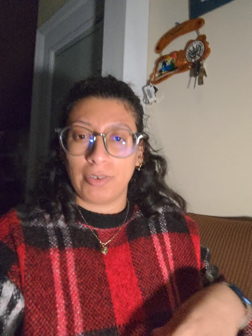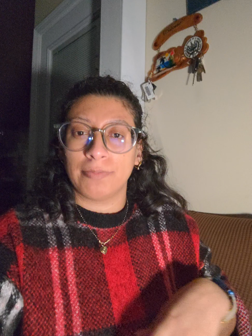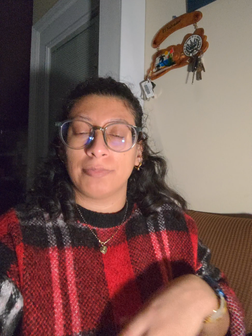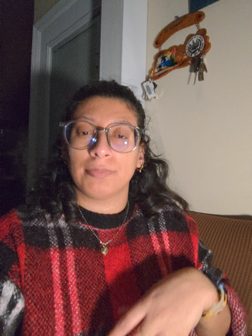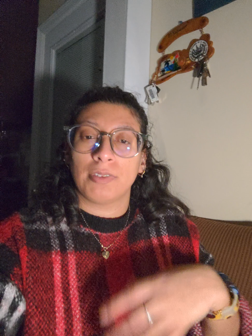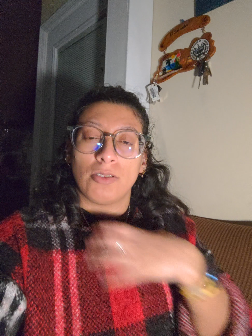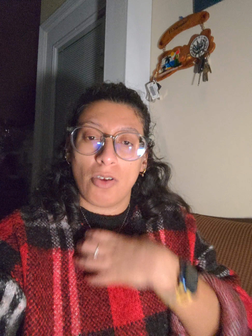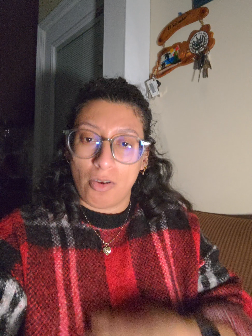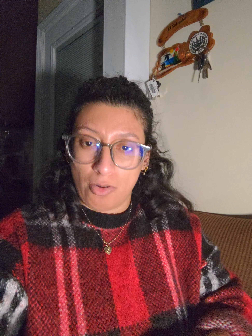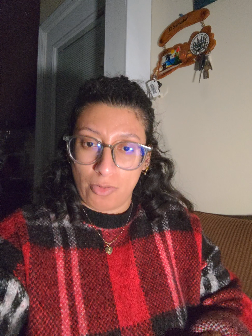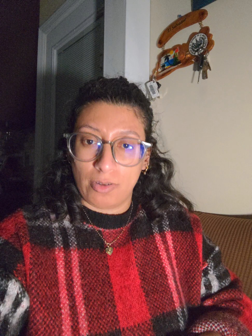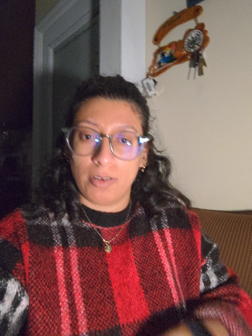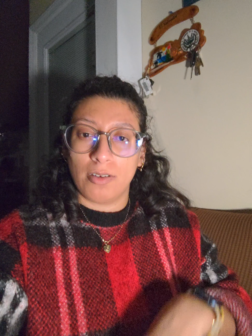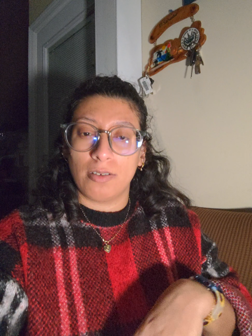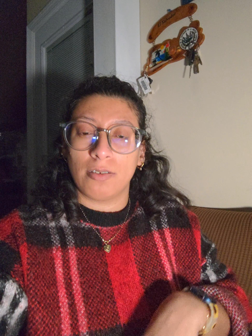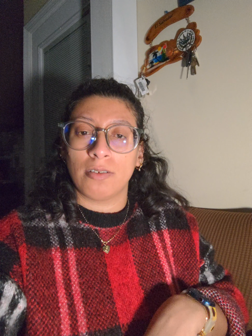hungry